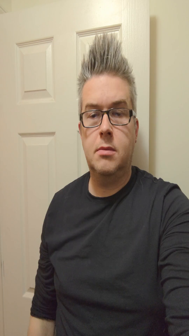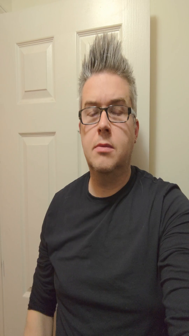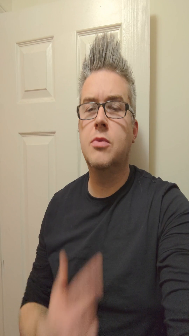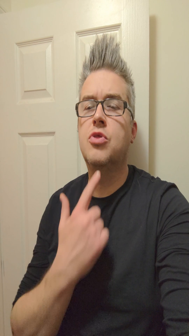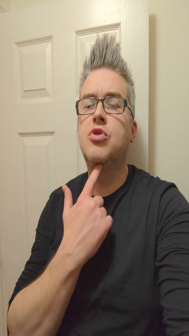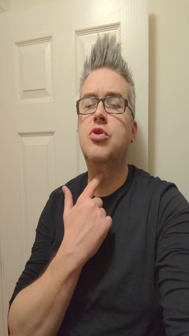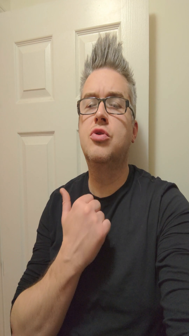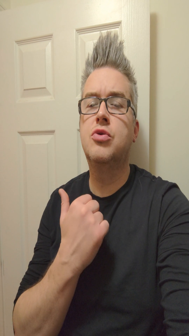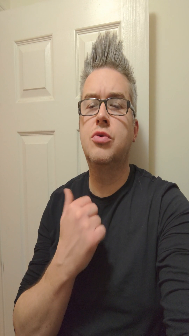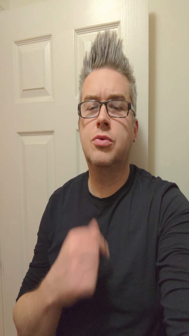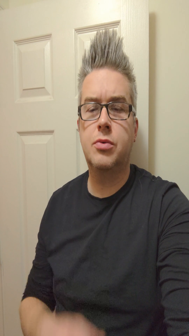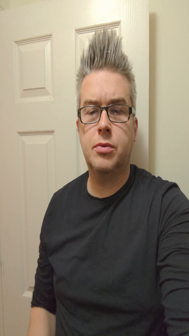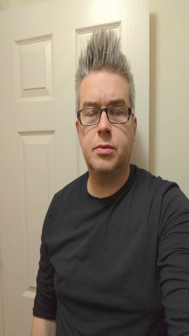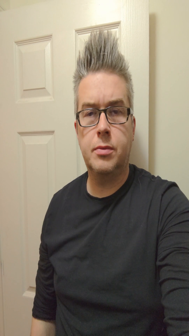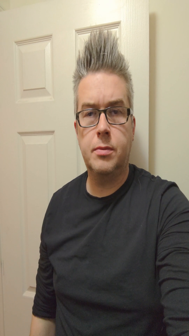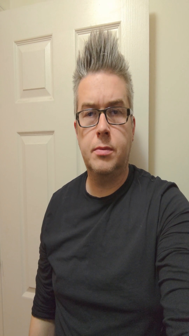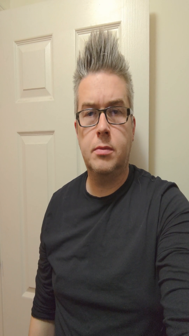thirsty